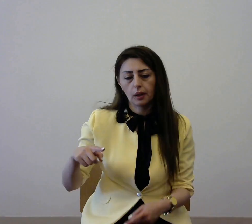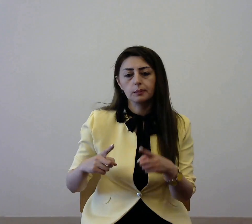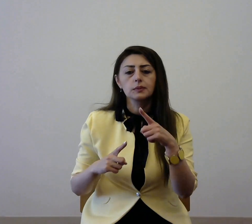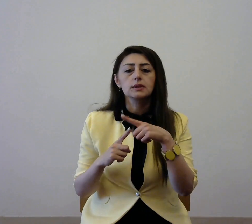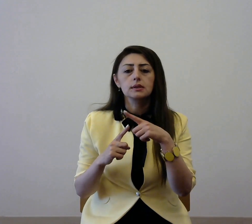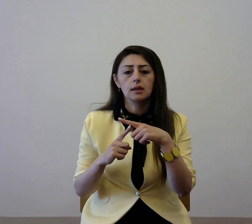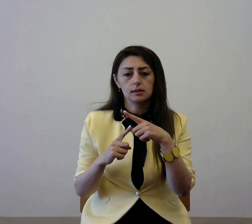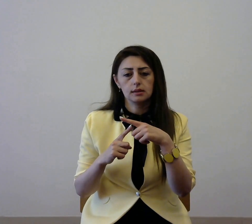taksi